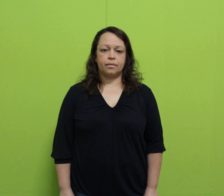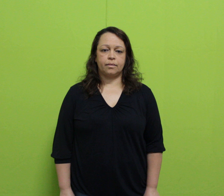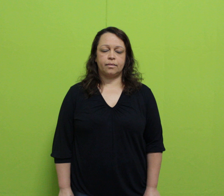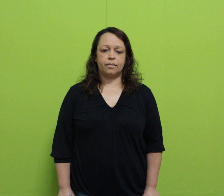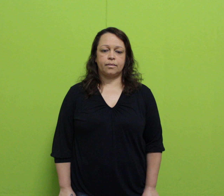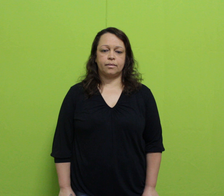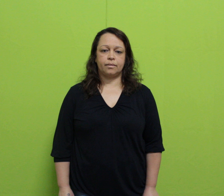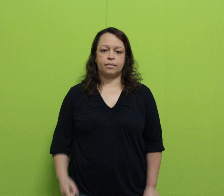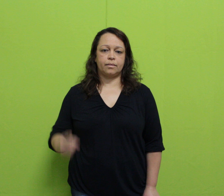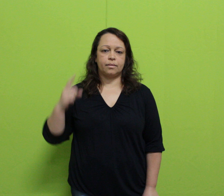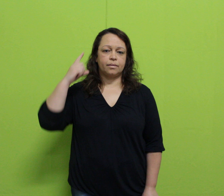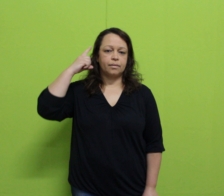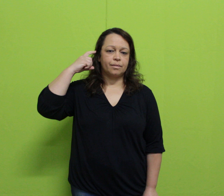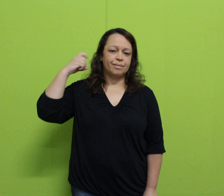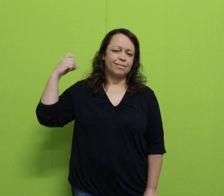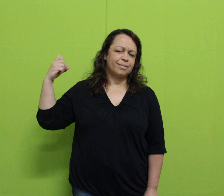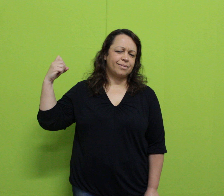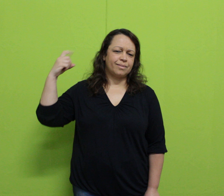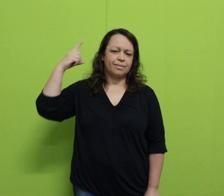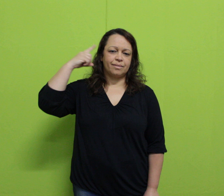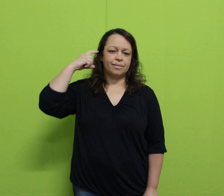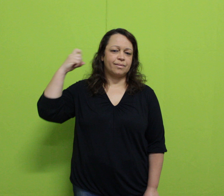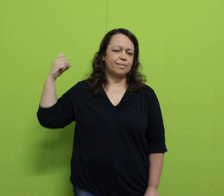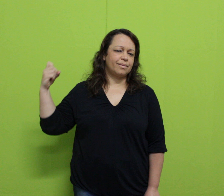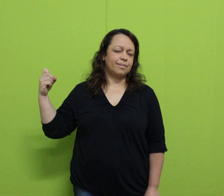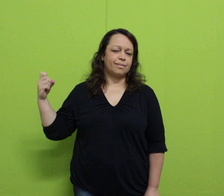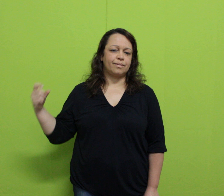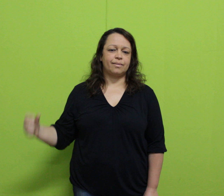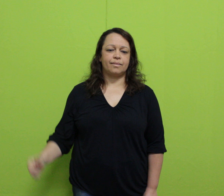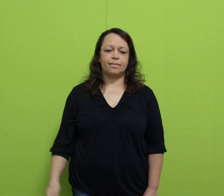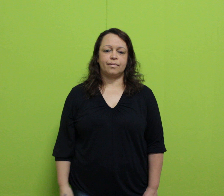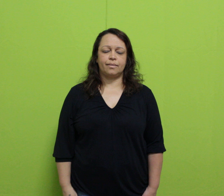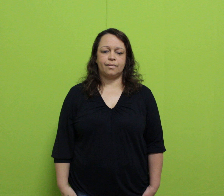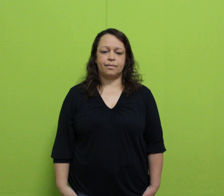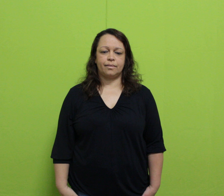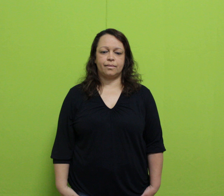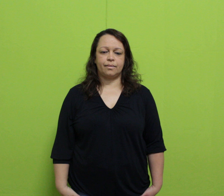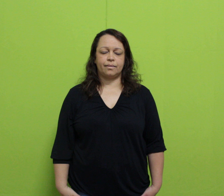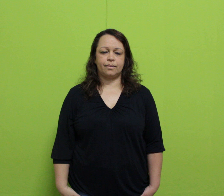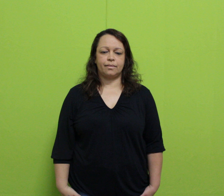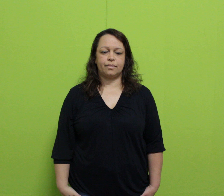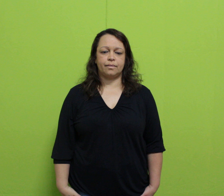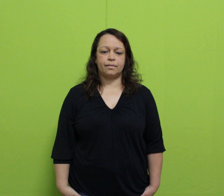barulho